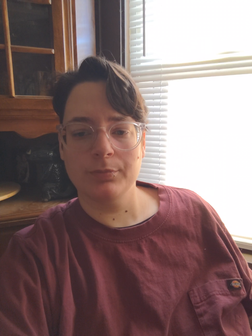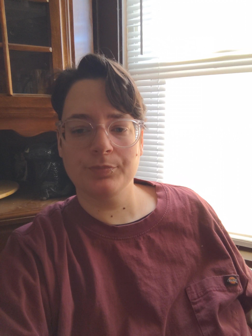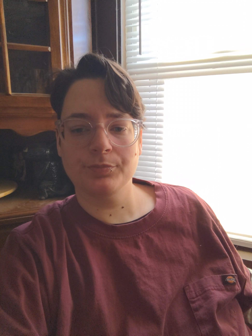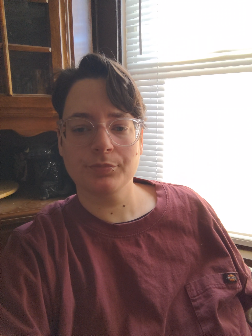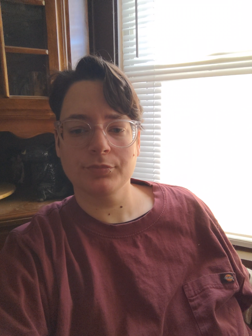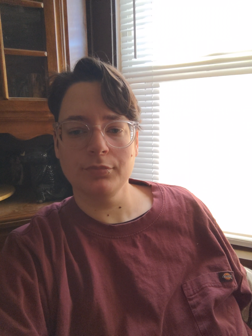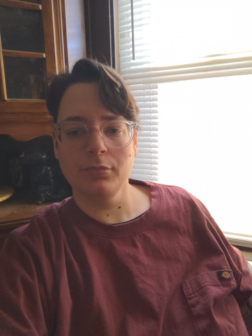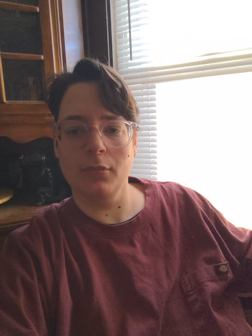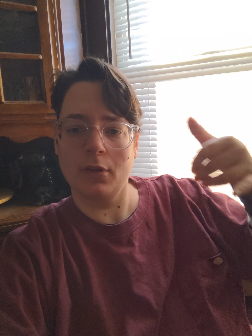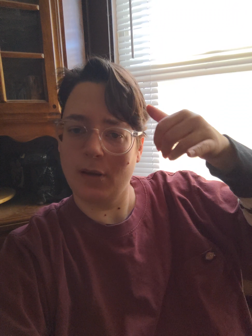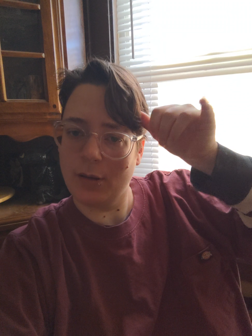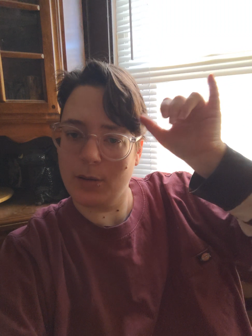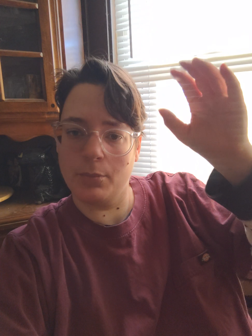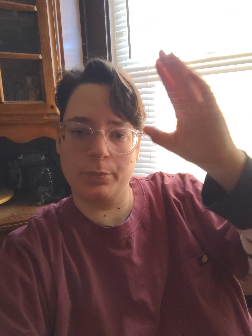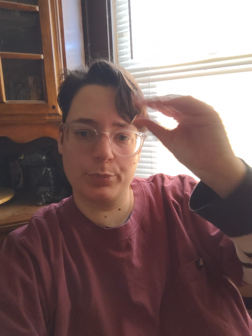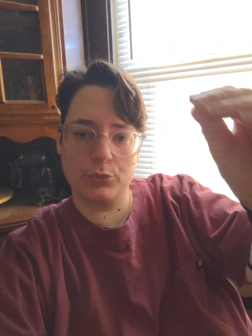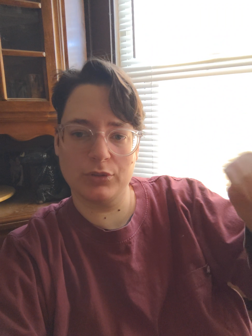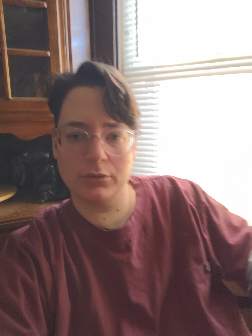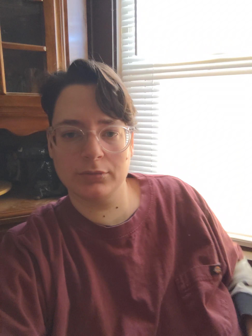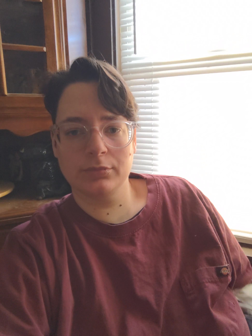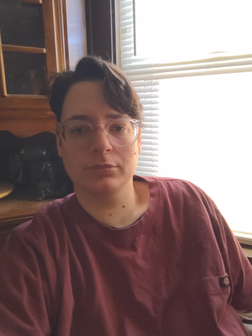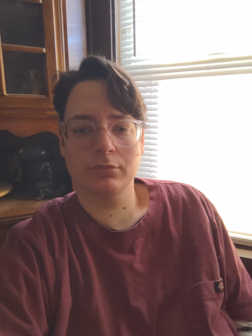cowboy